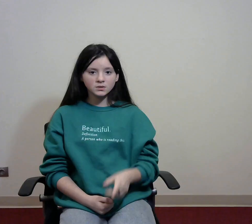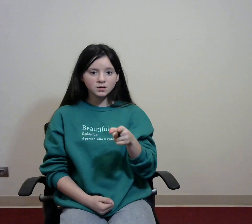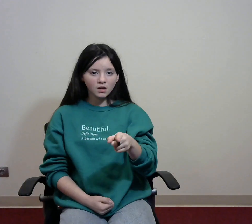sən